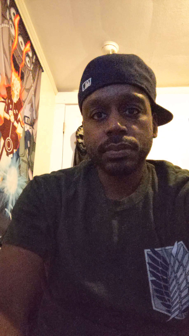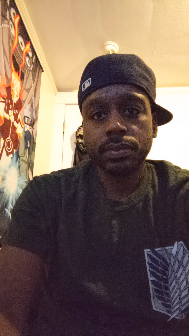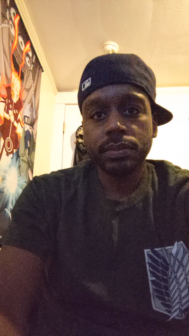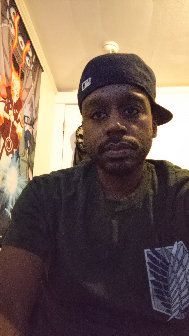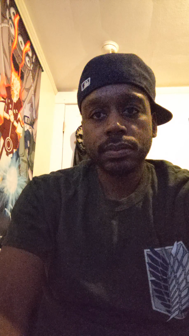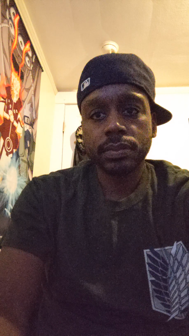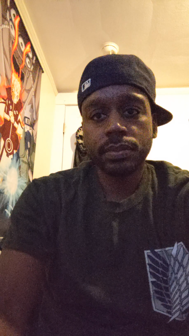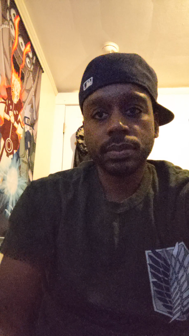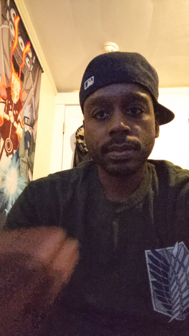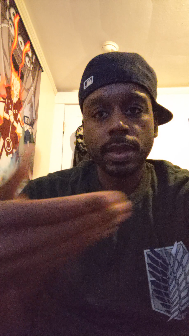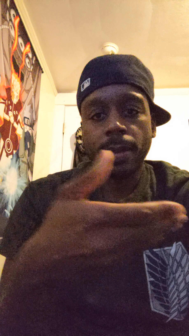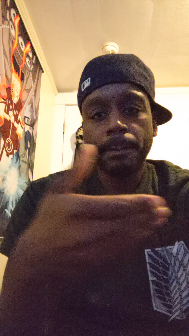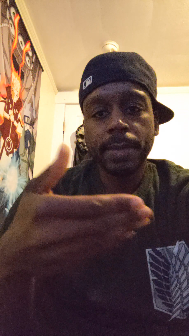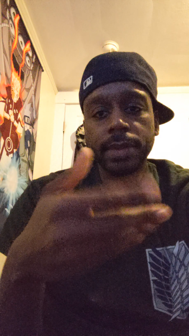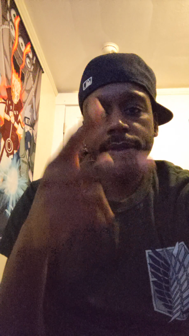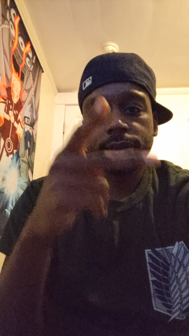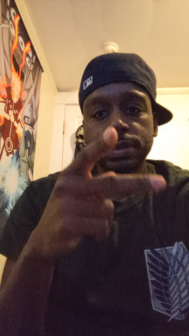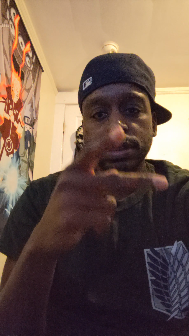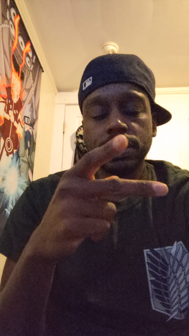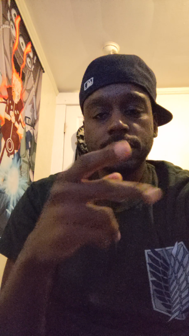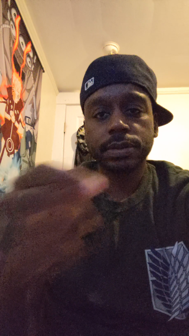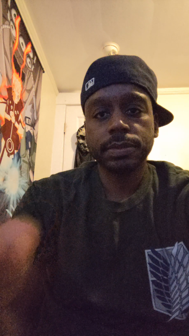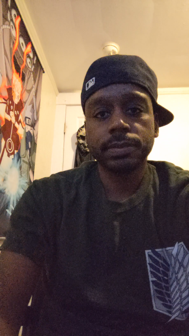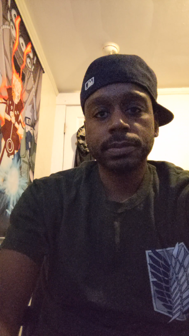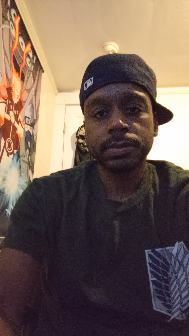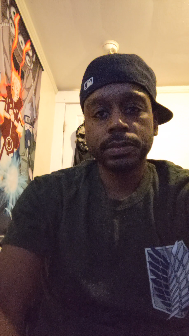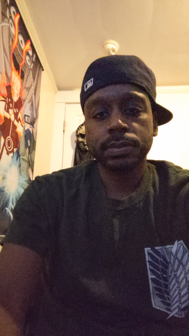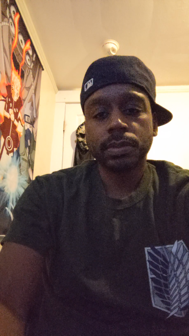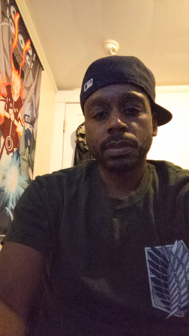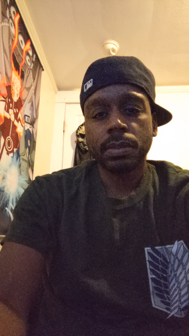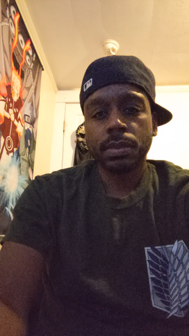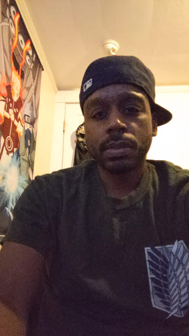babysitter